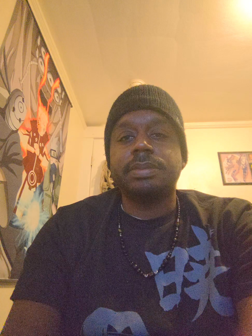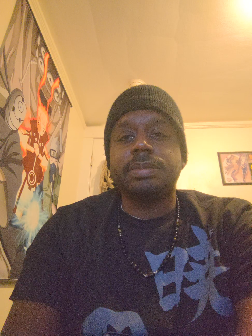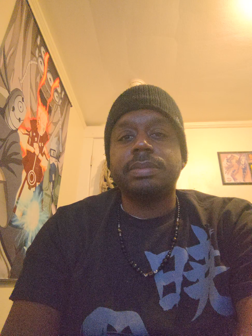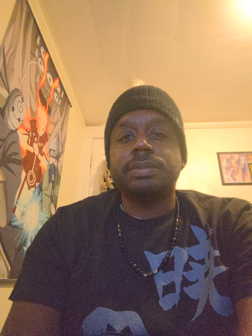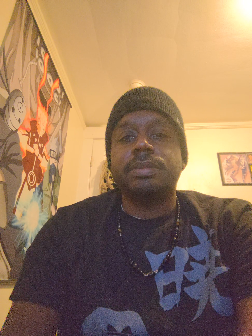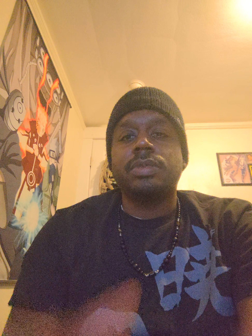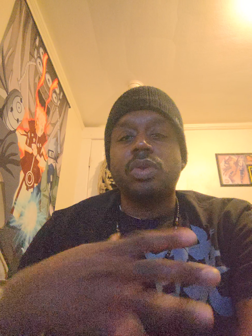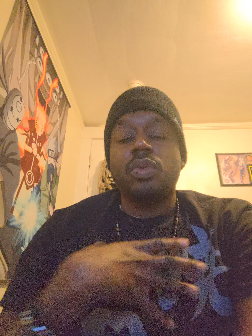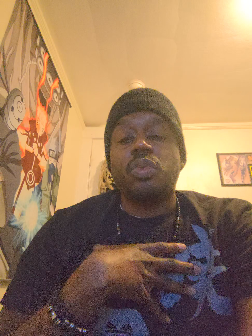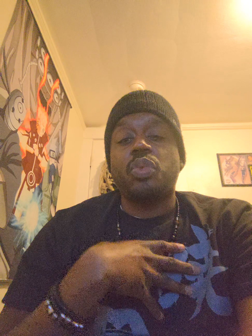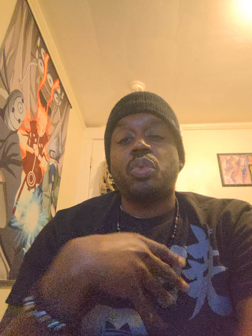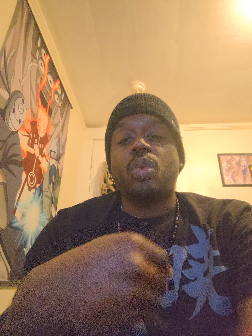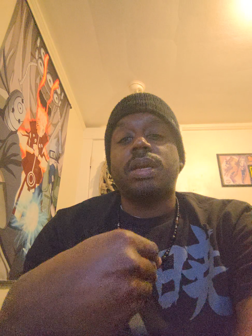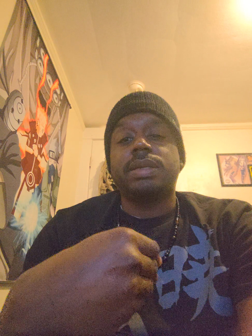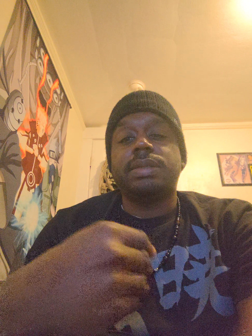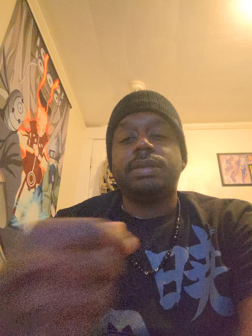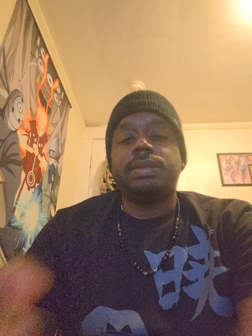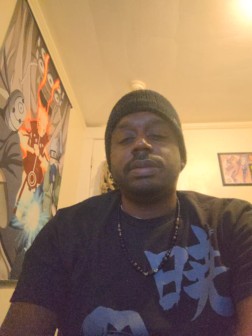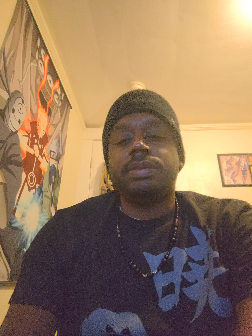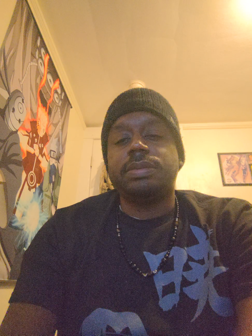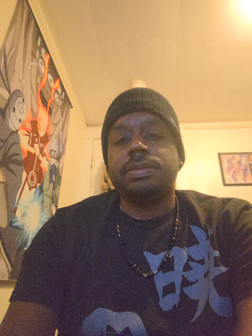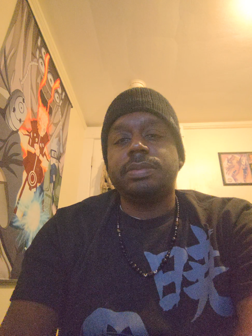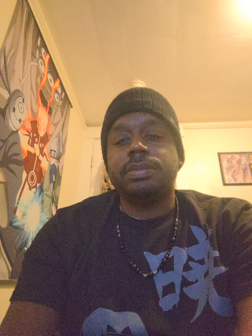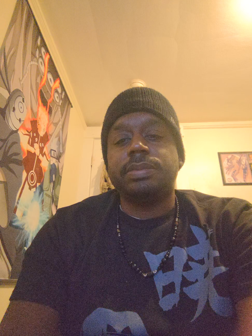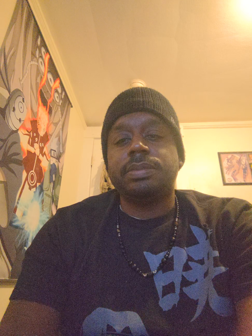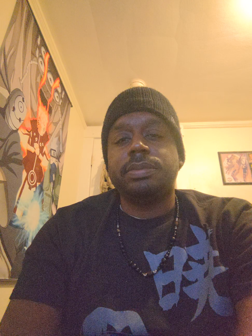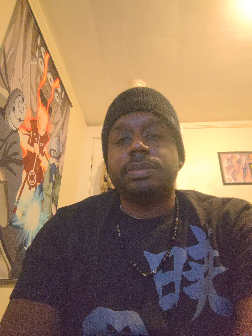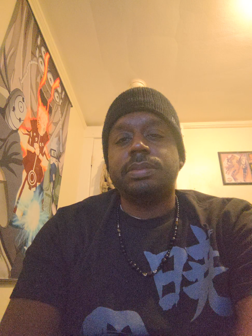white